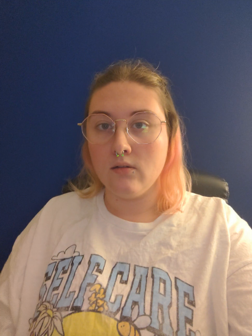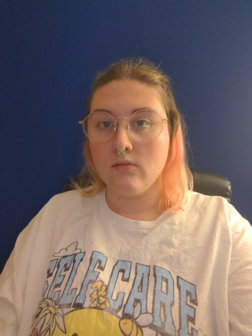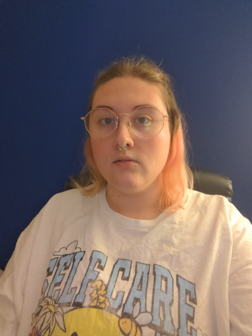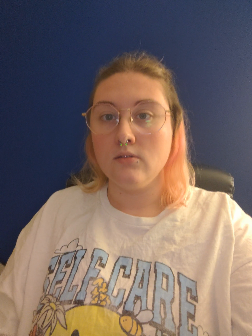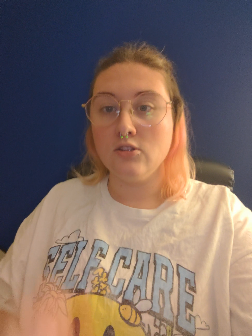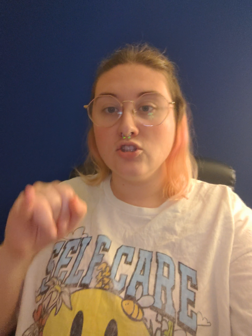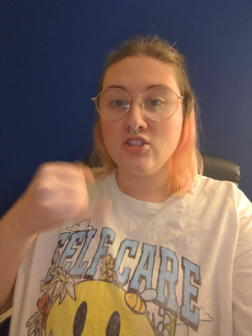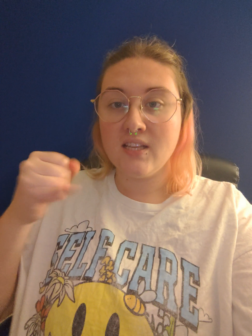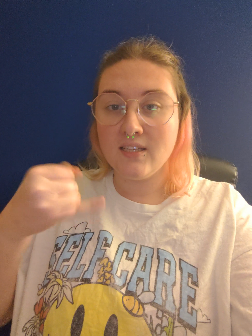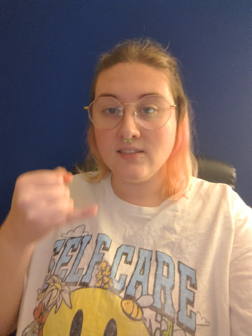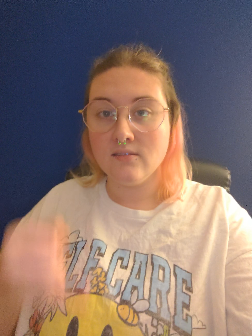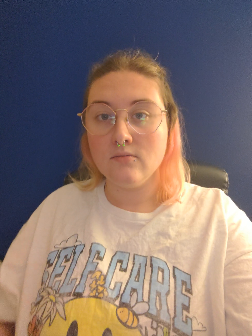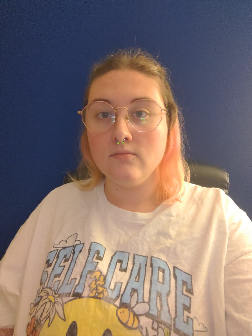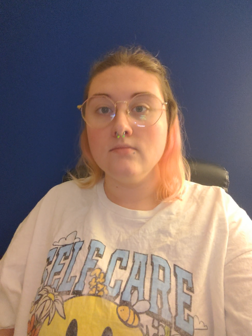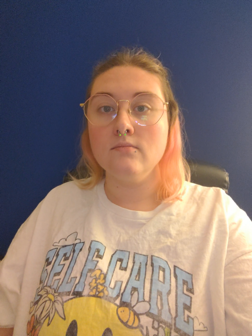jeans